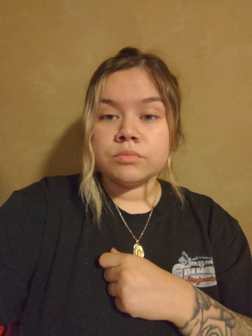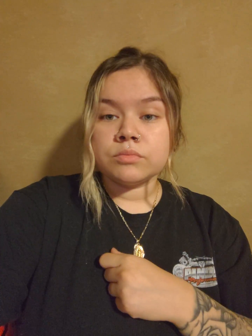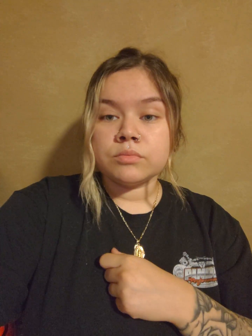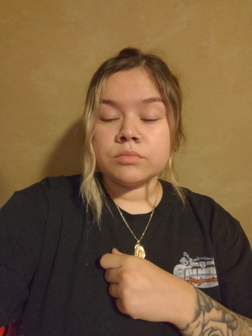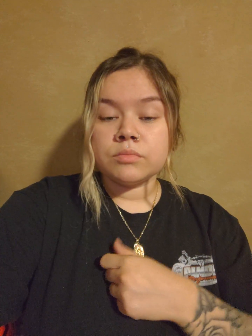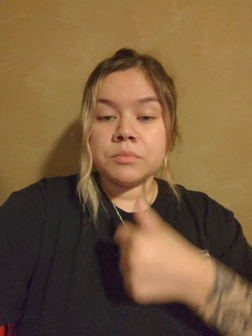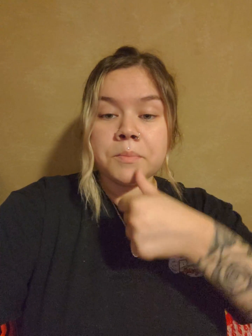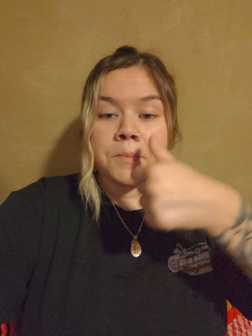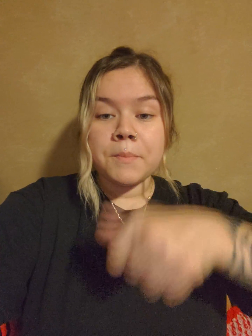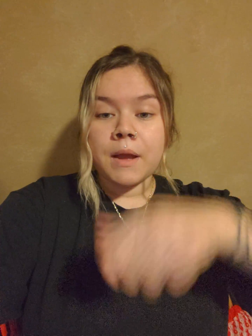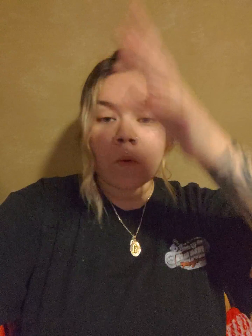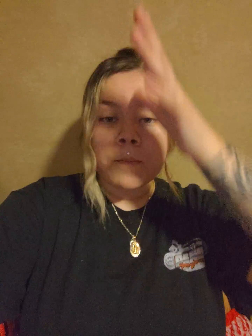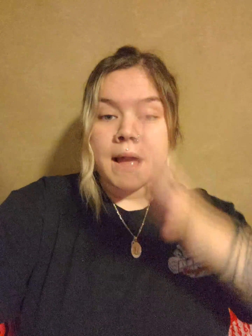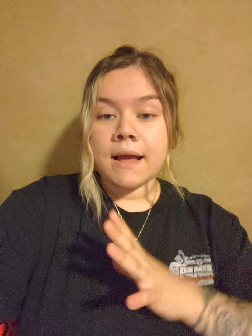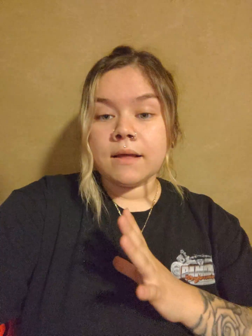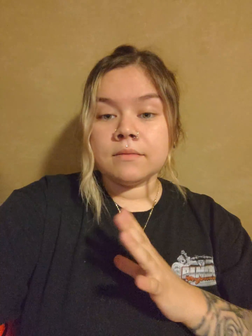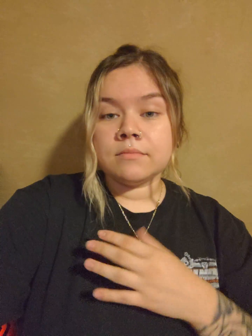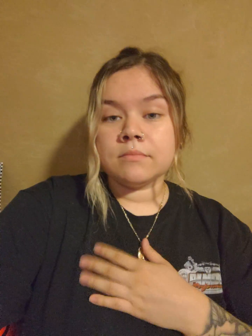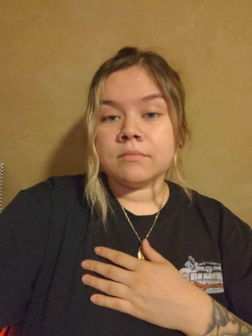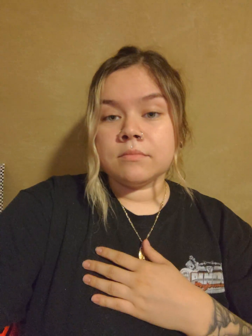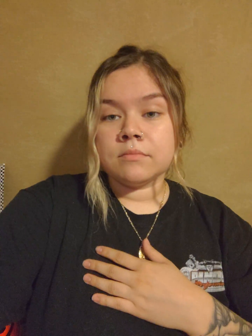mailman